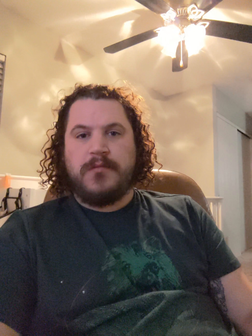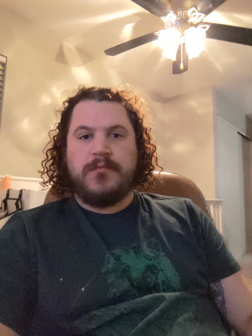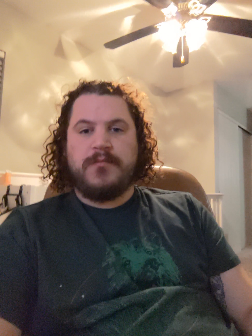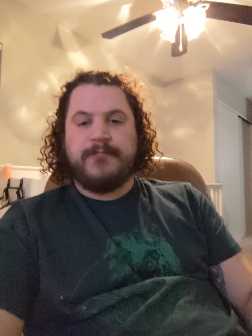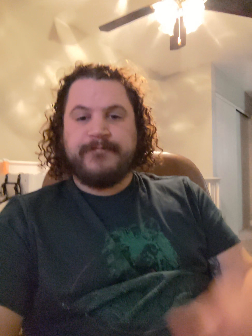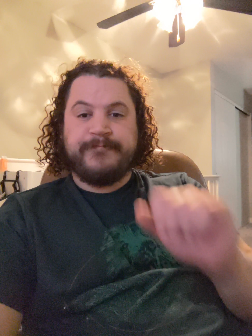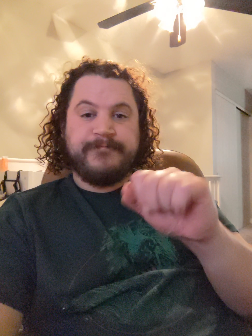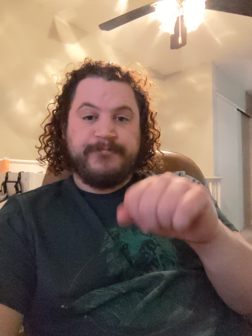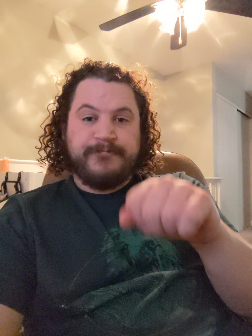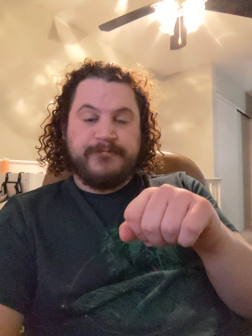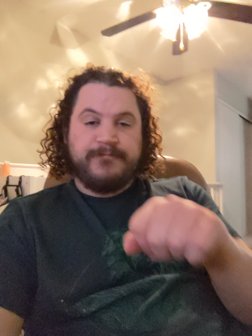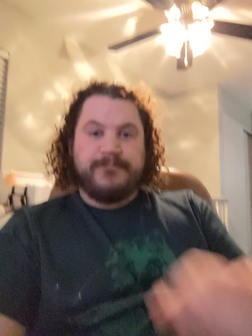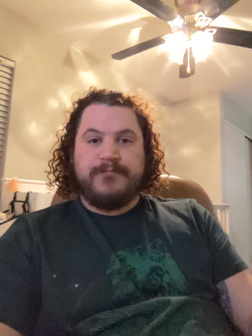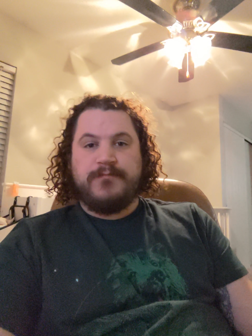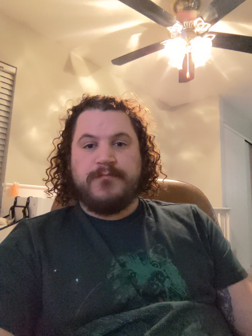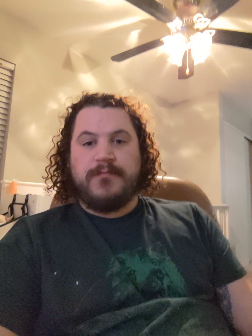yes